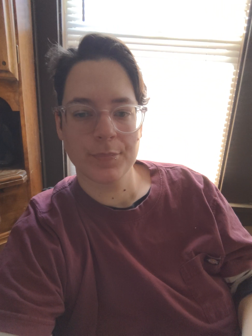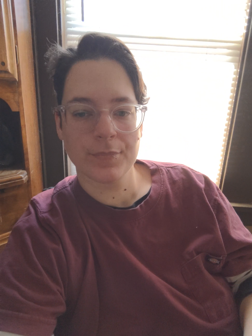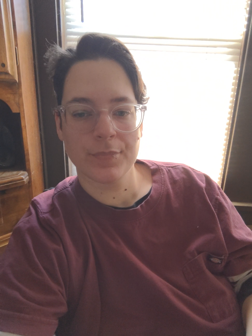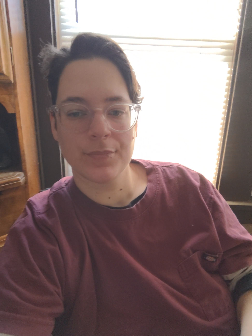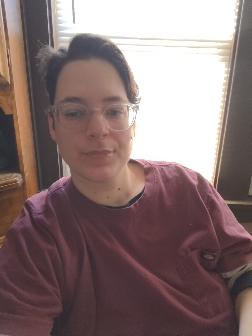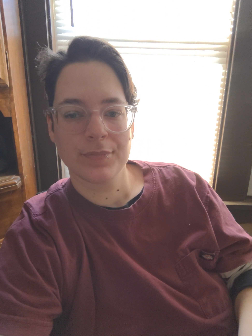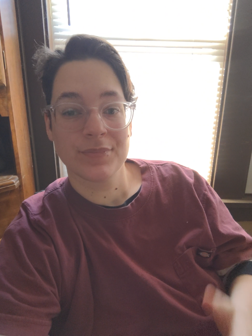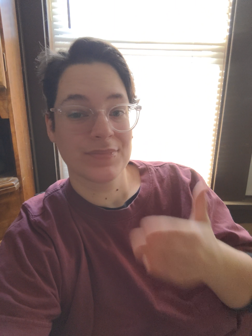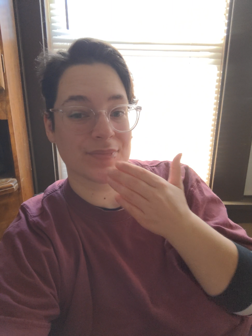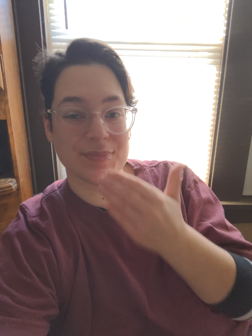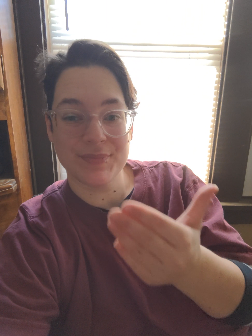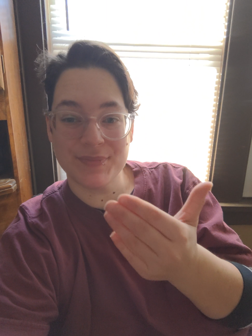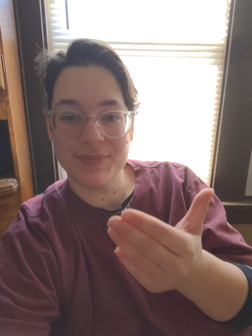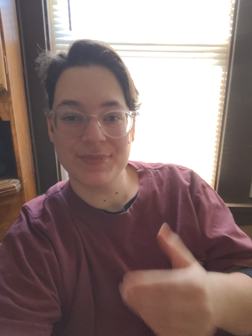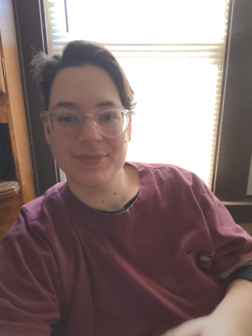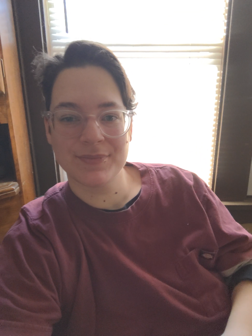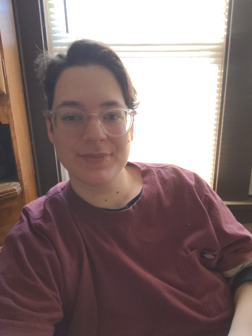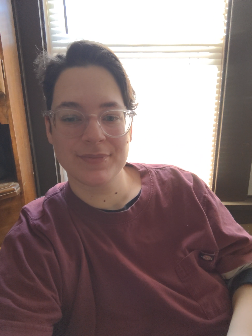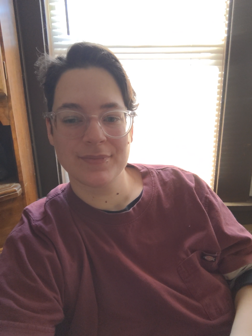thank you